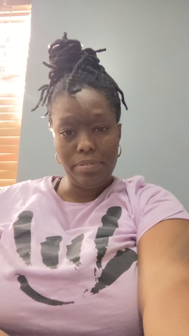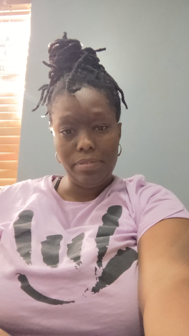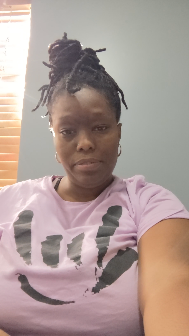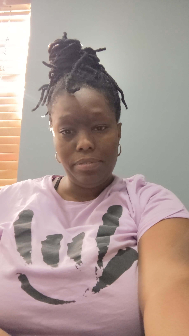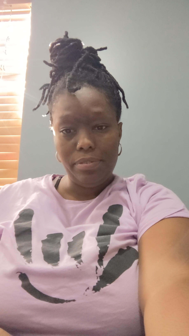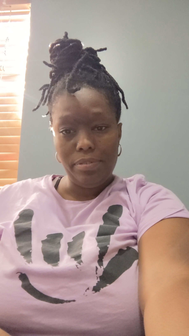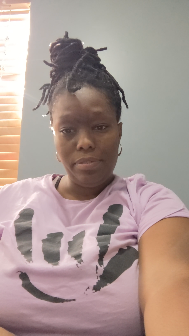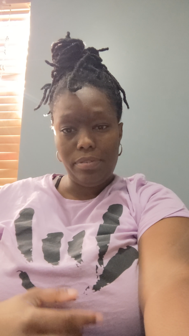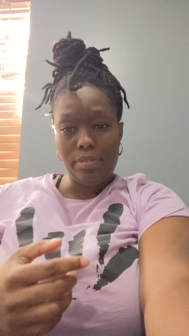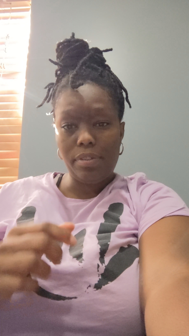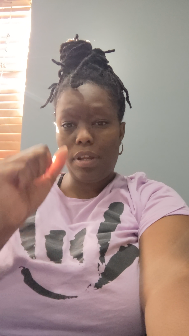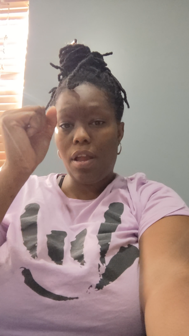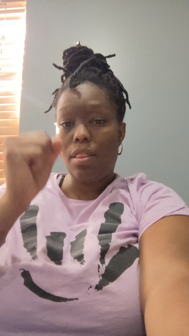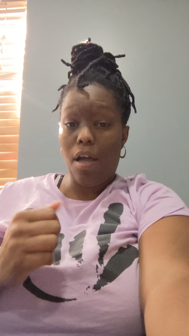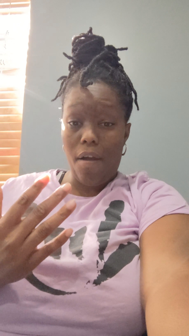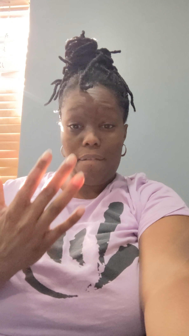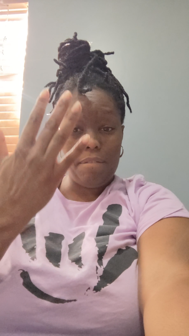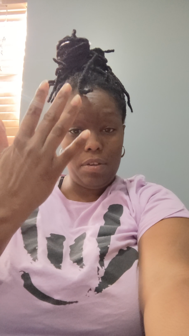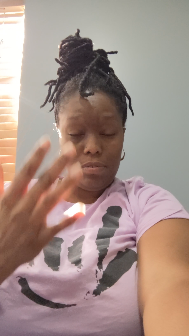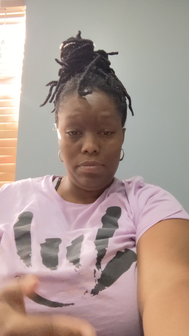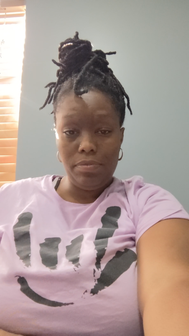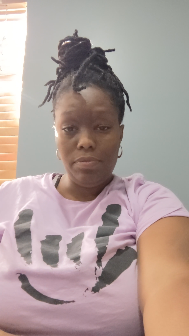gloves